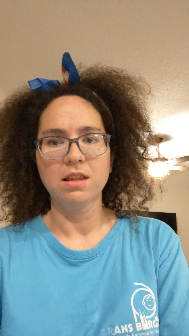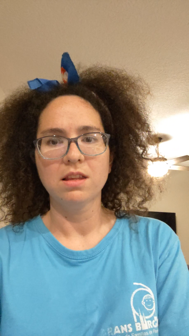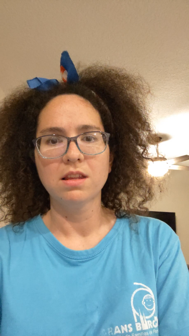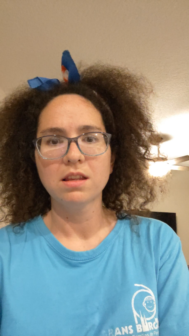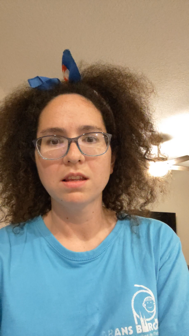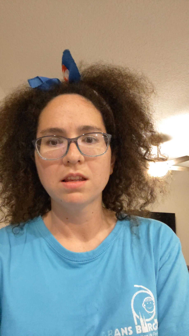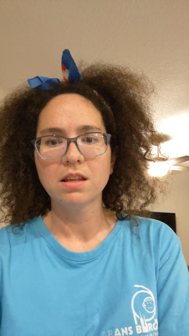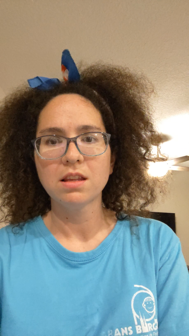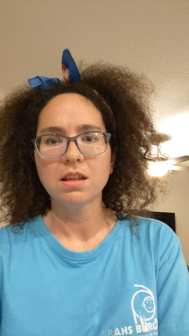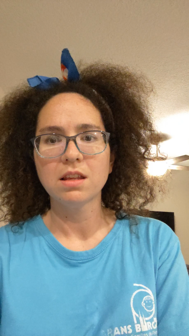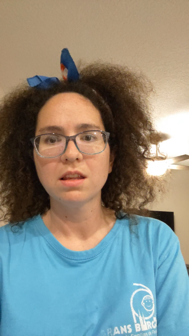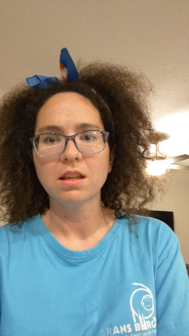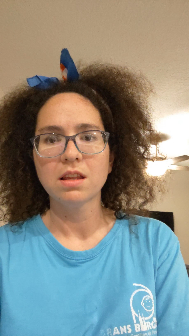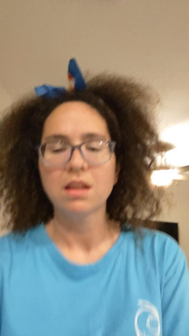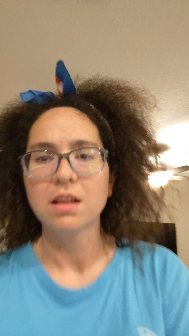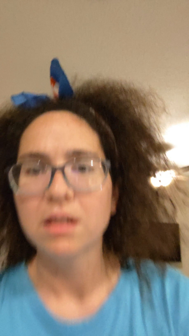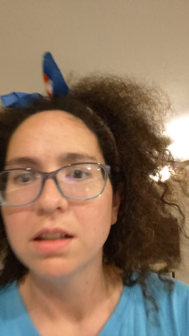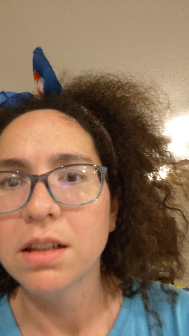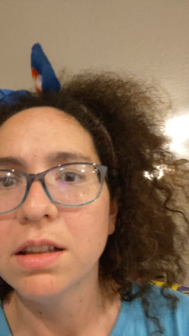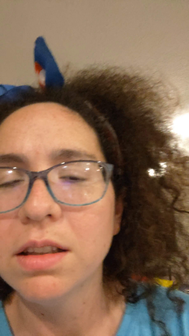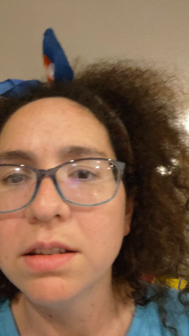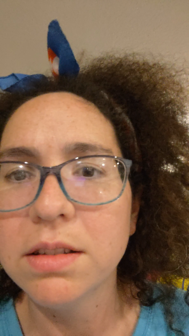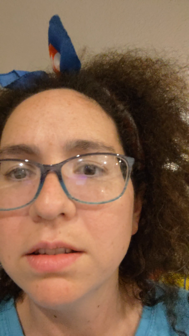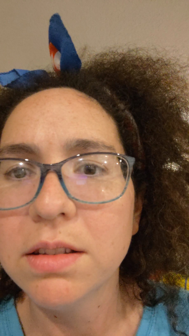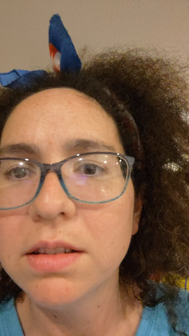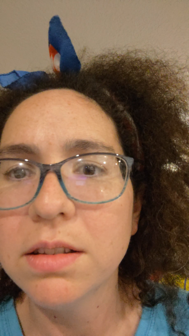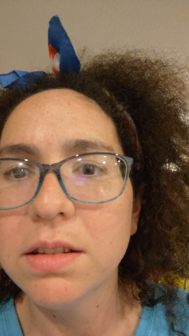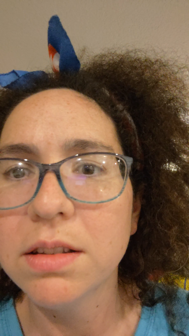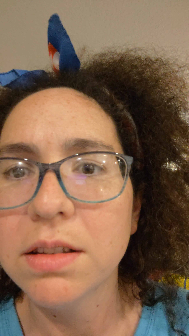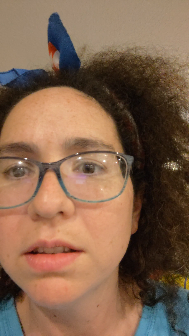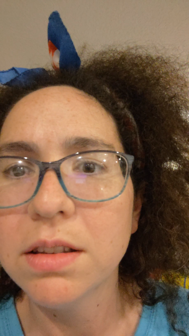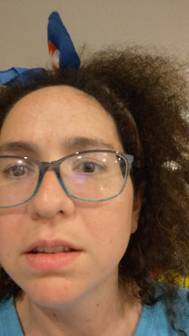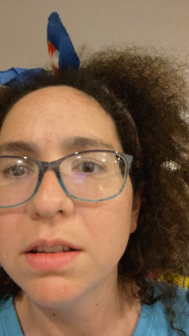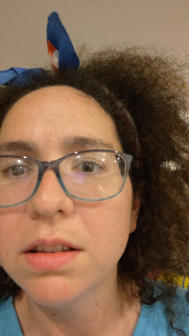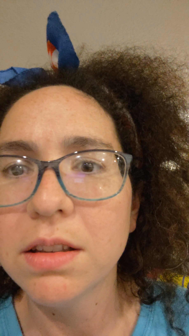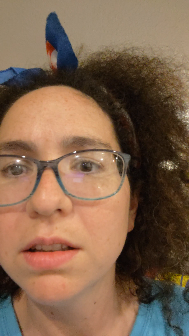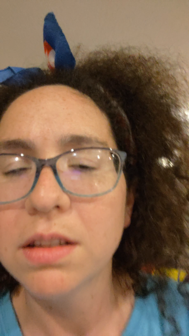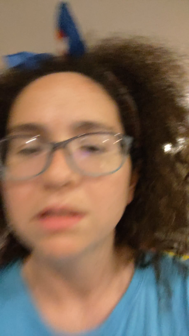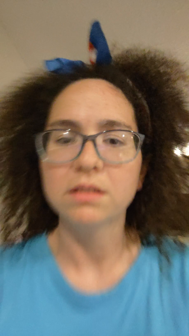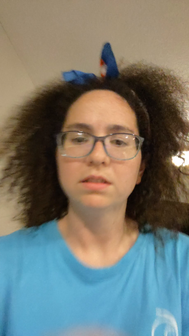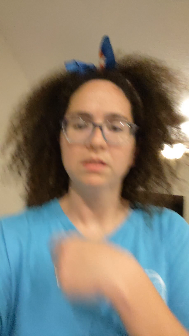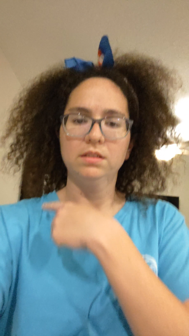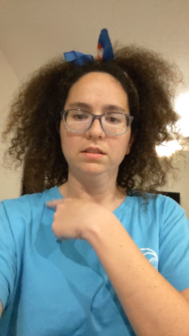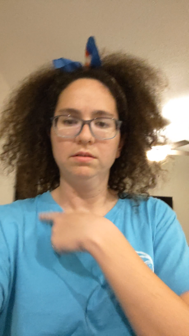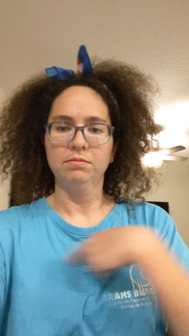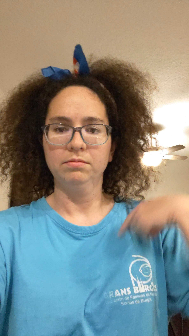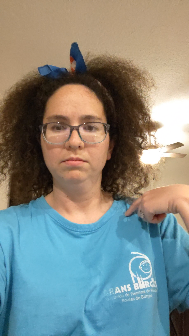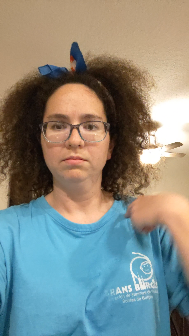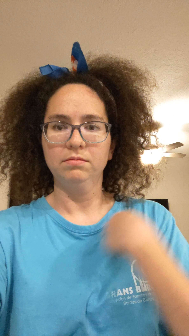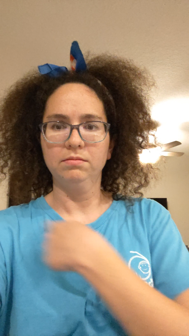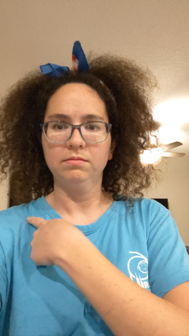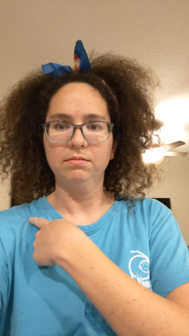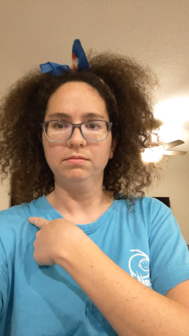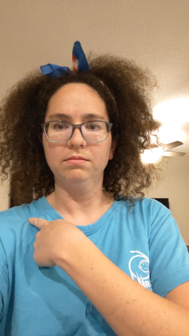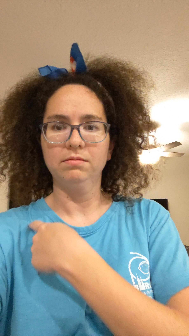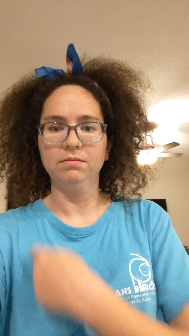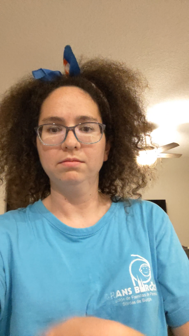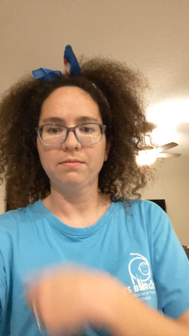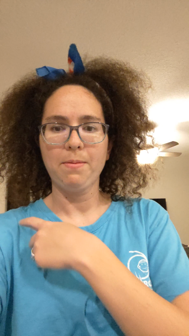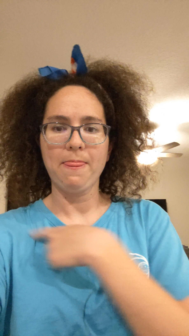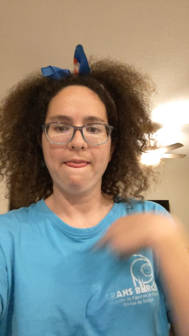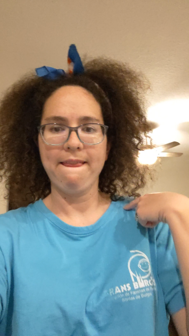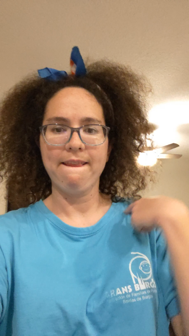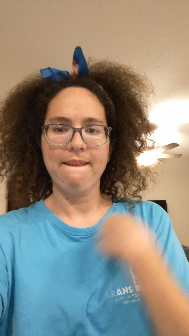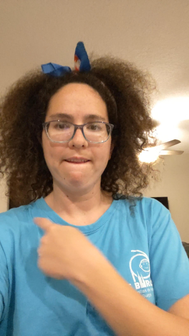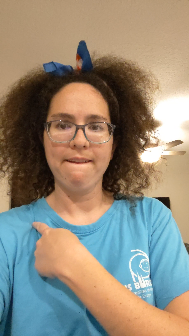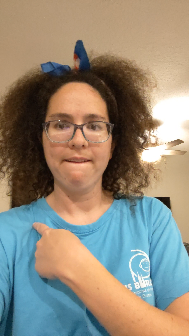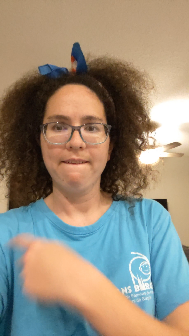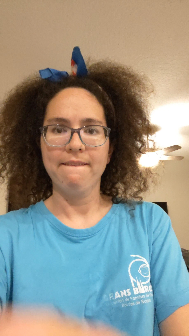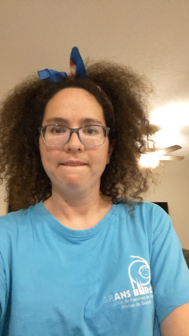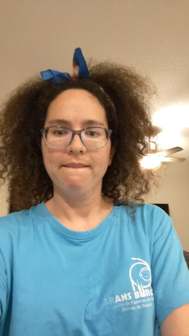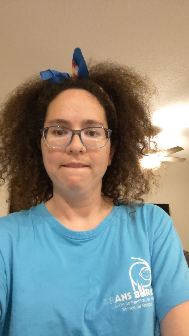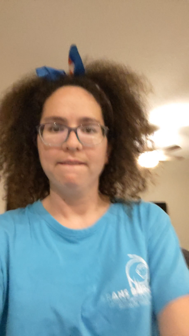bib